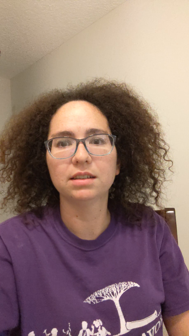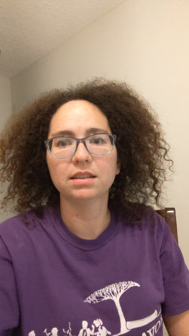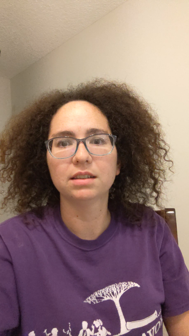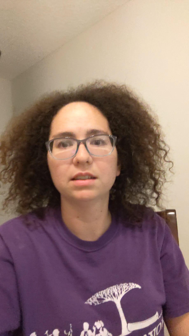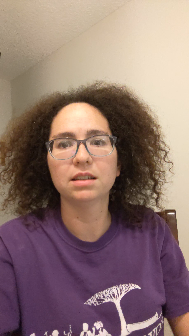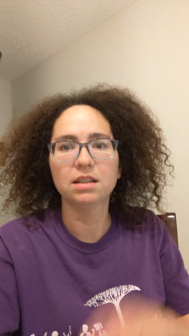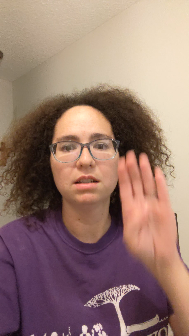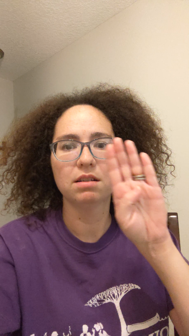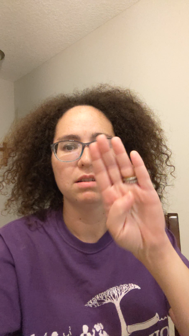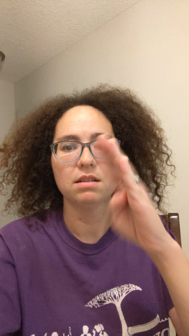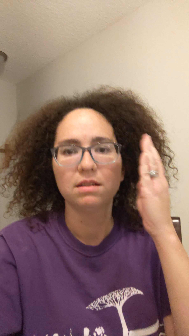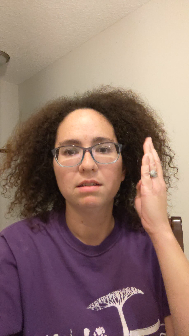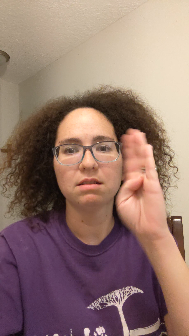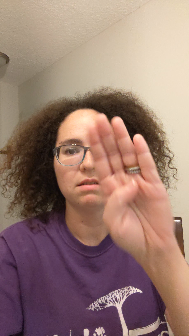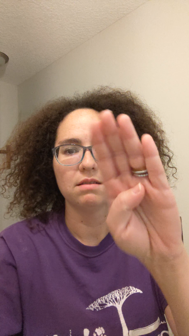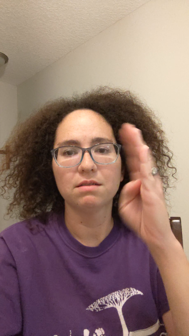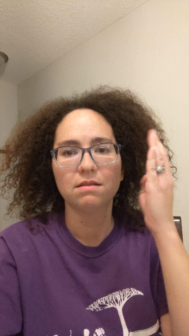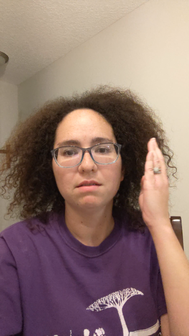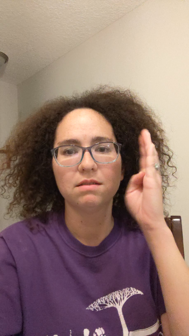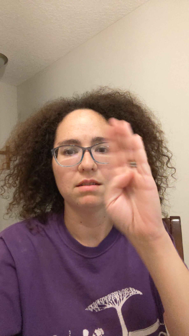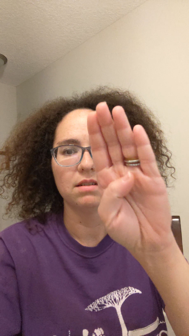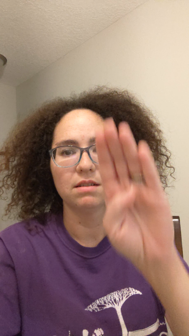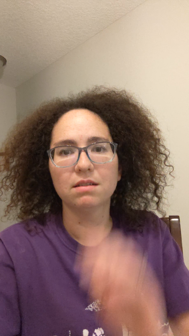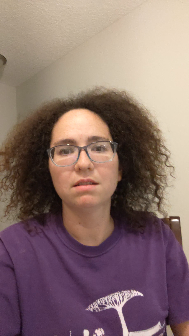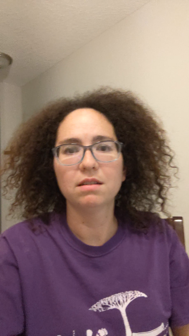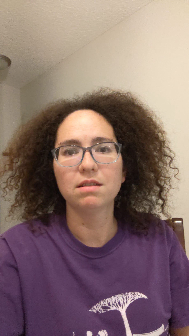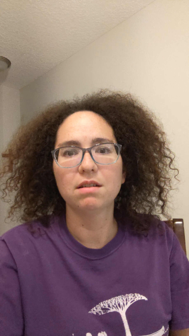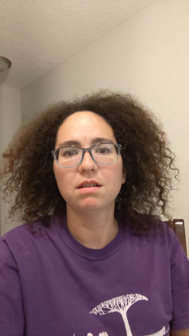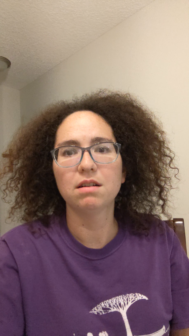door